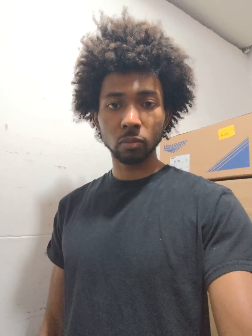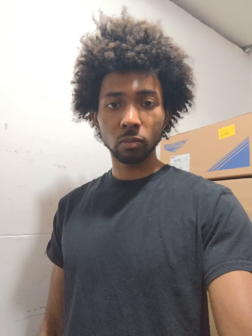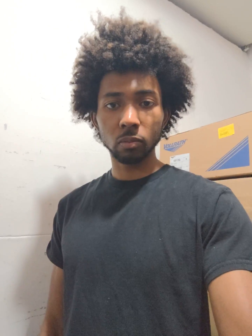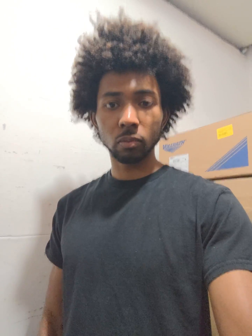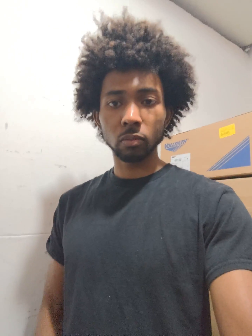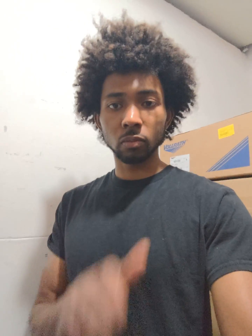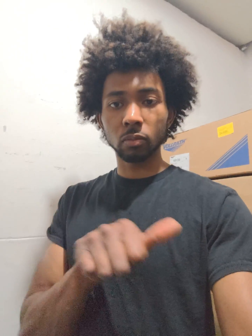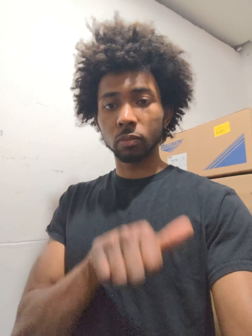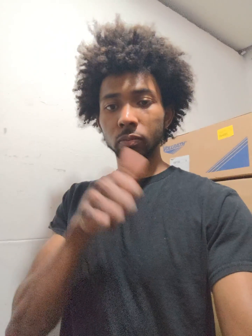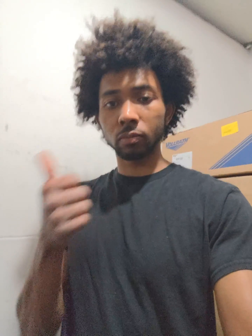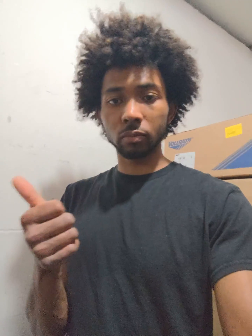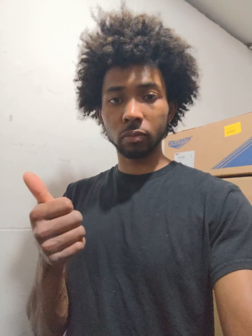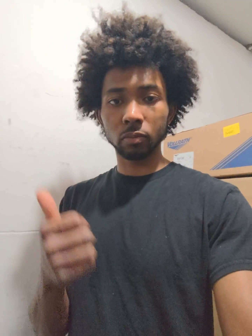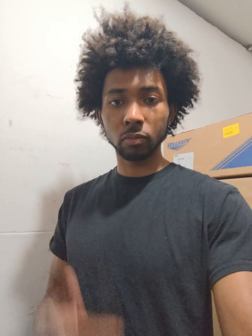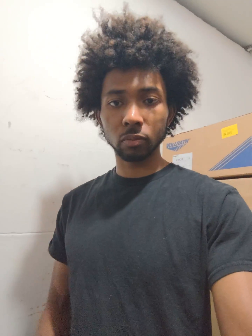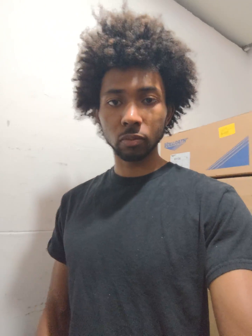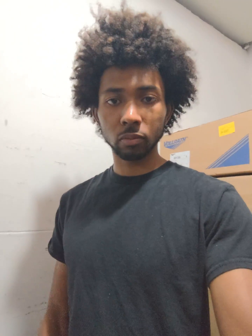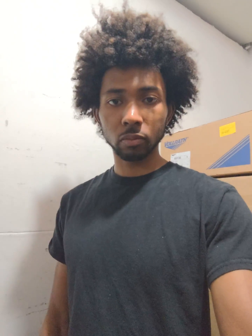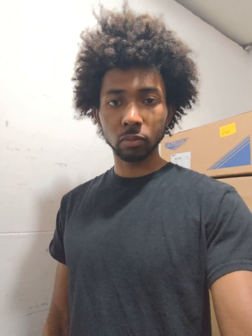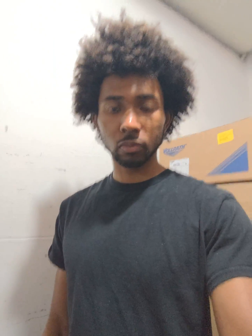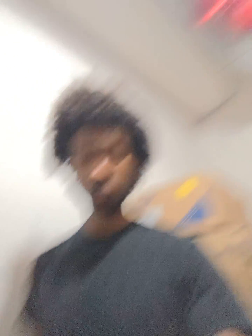other